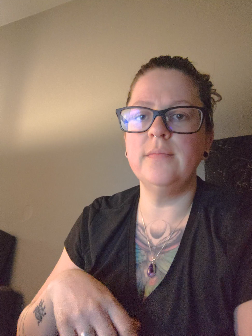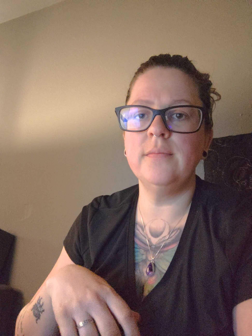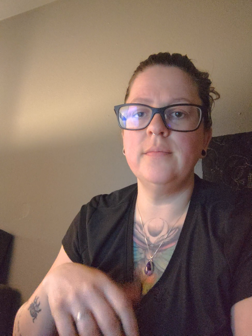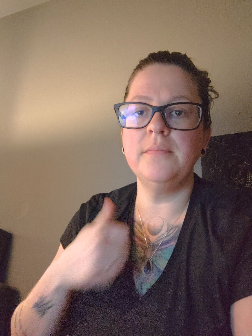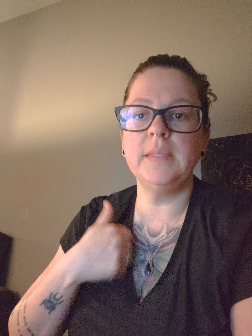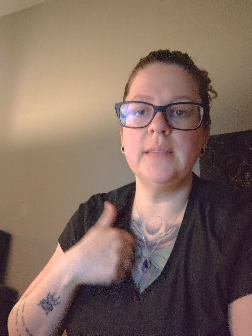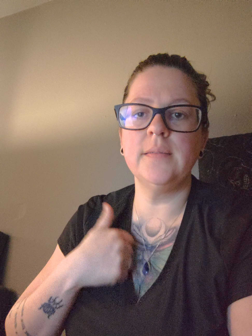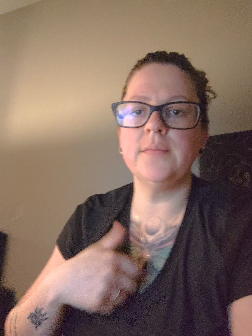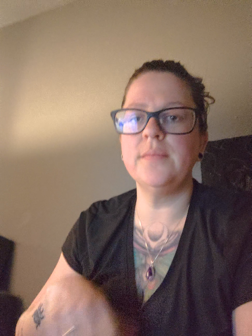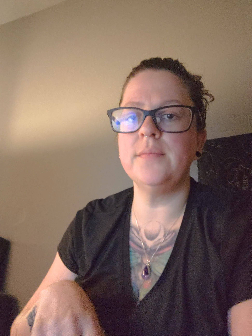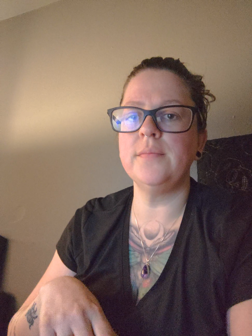bath